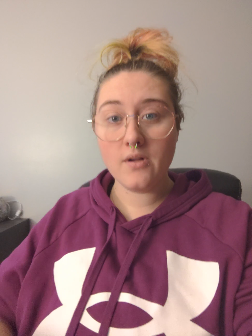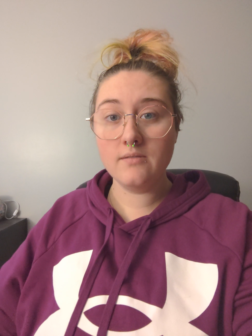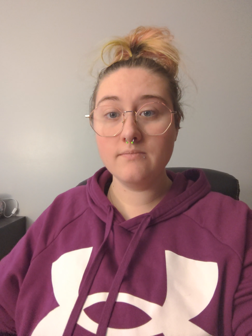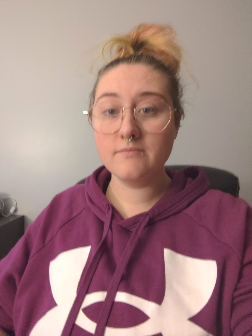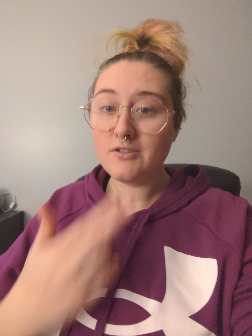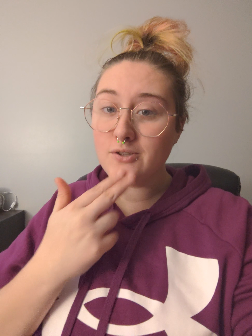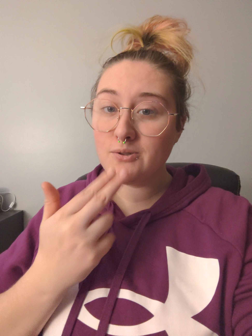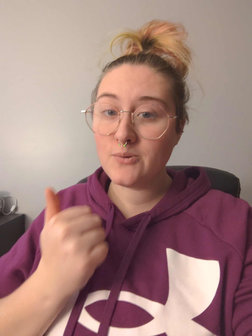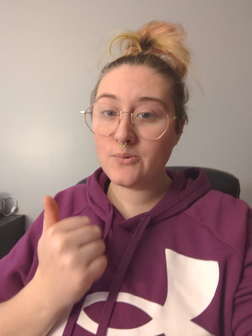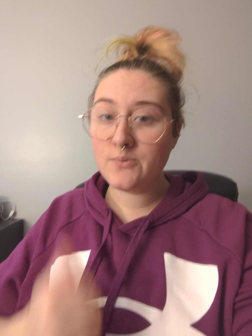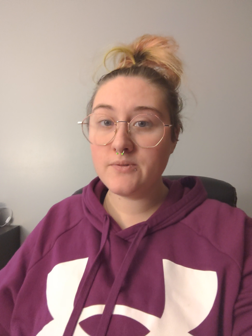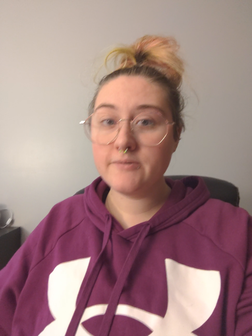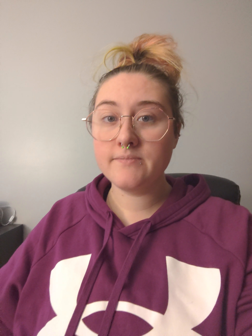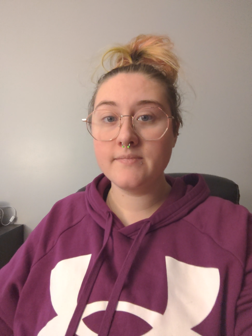cute